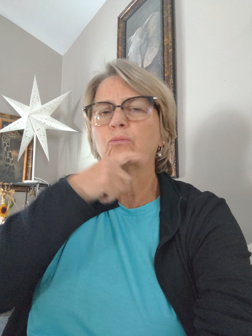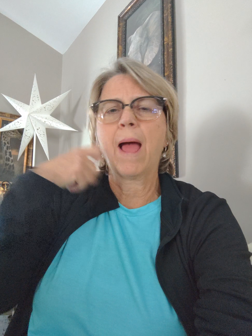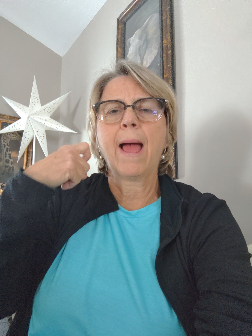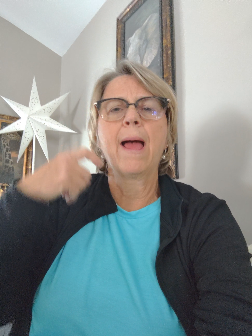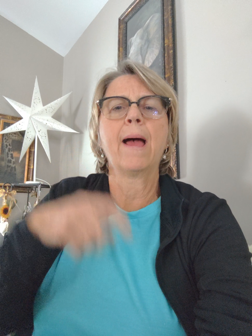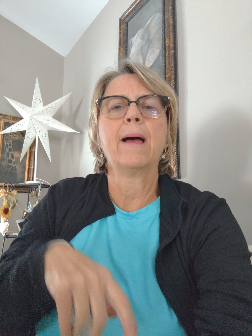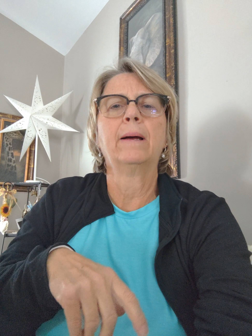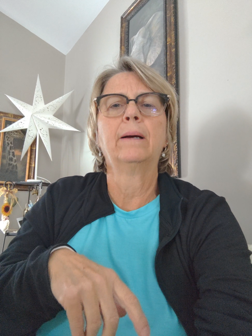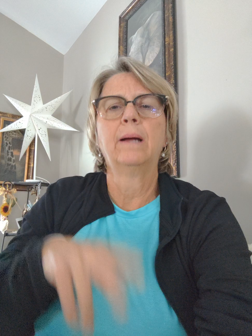dry